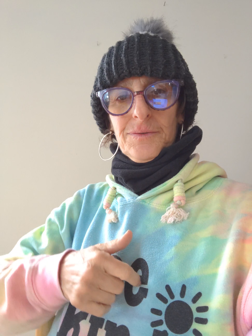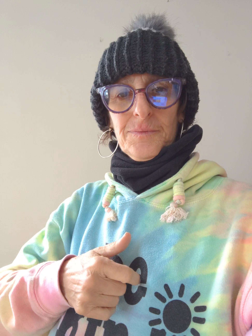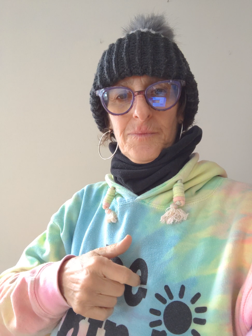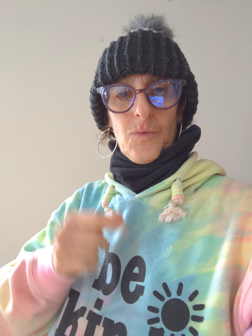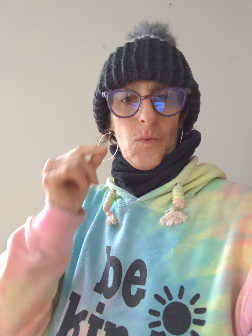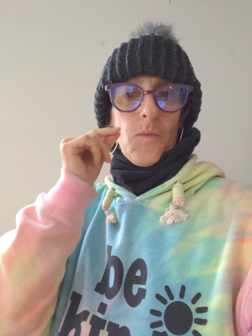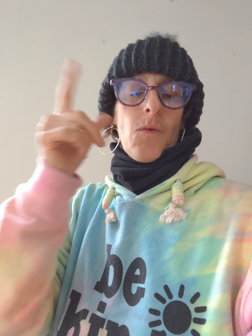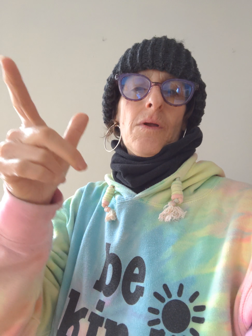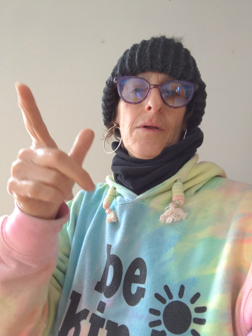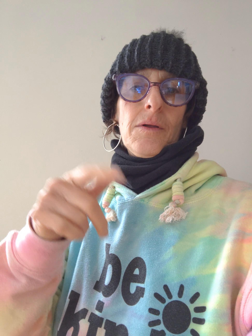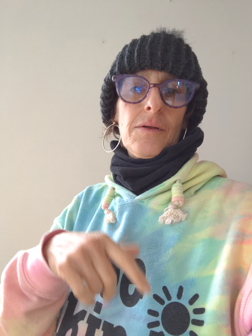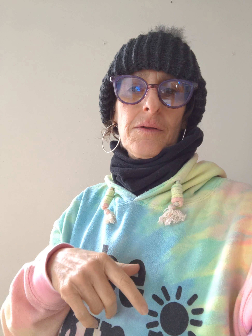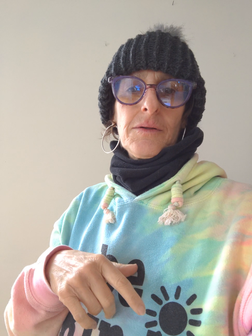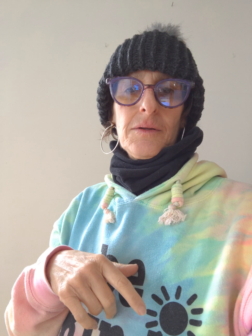wake